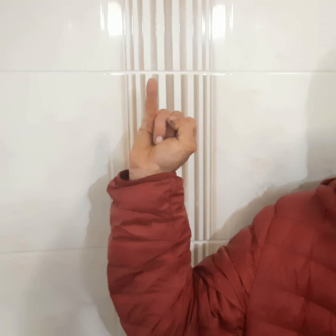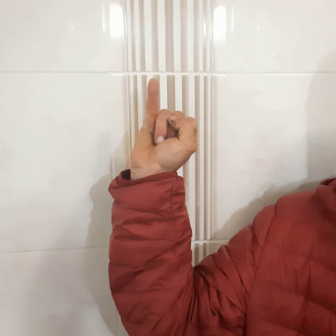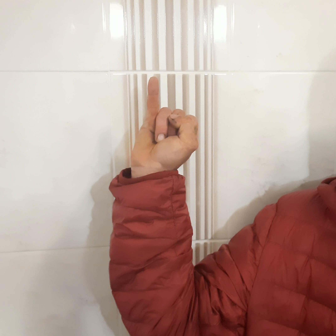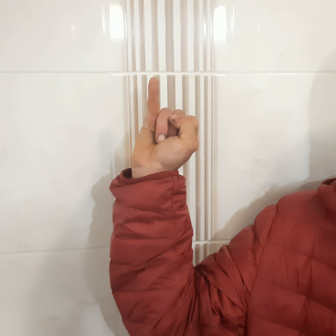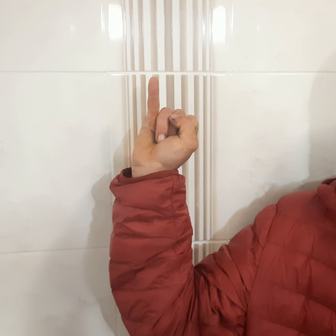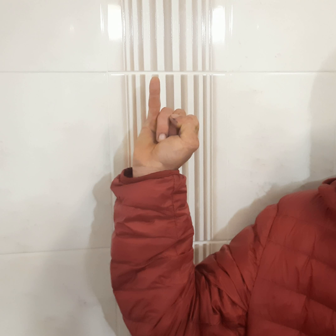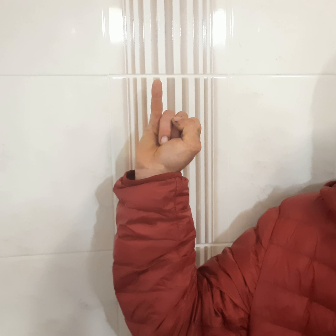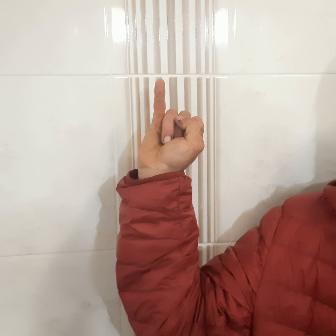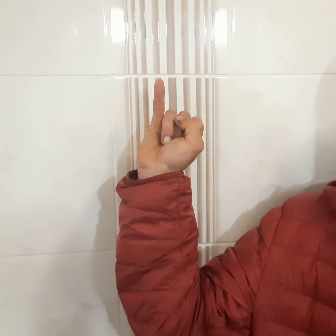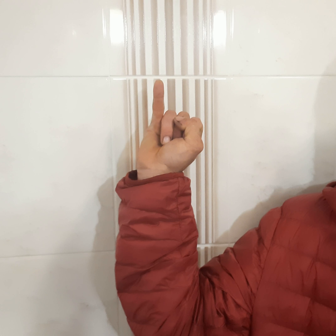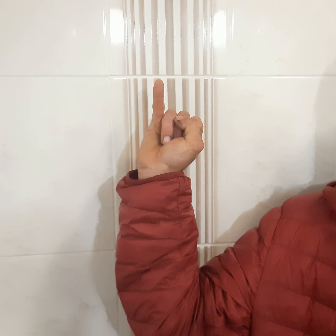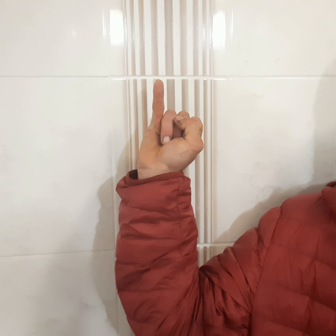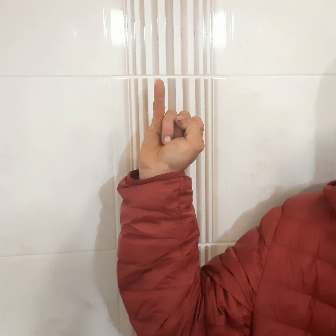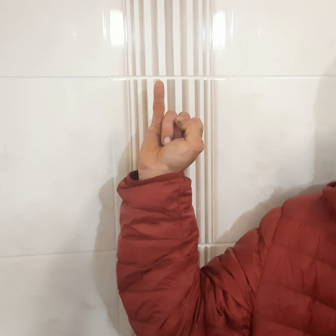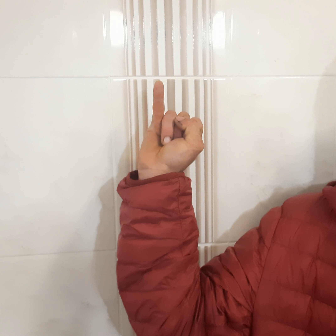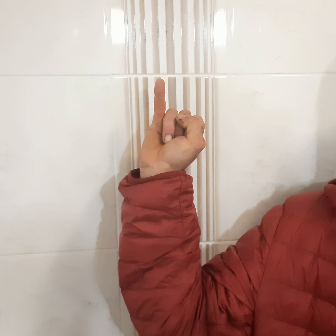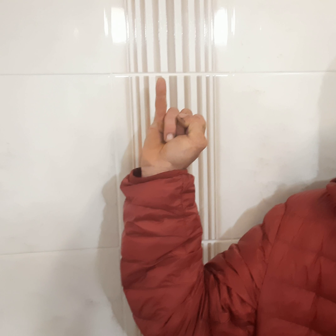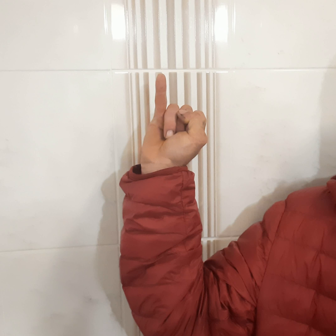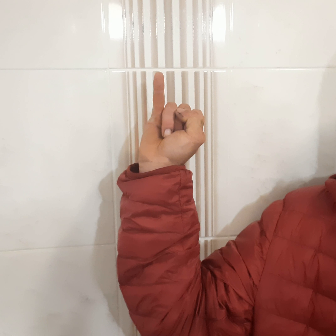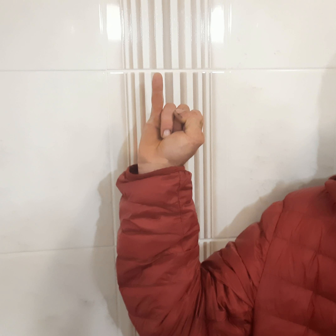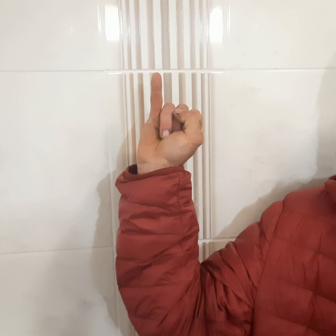І